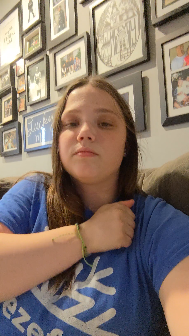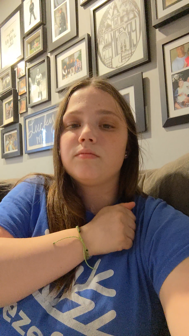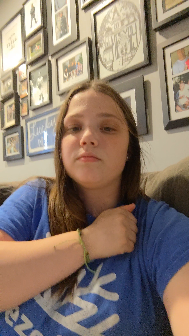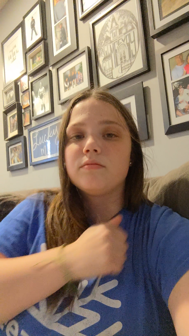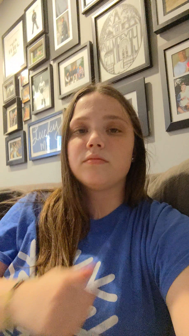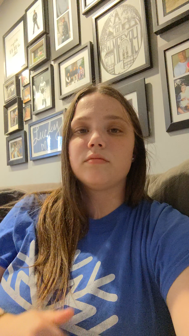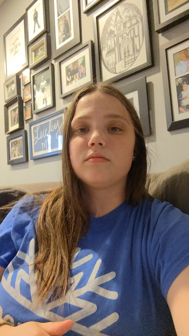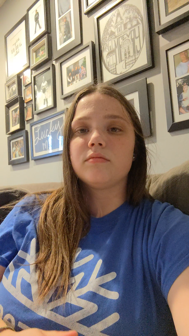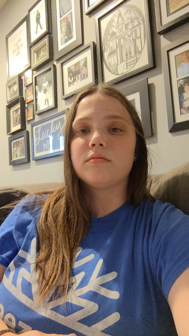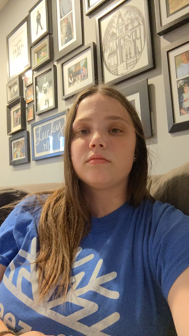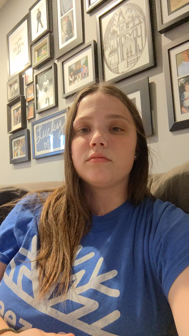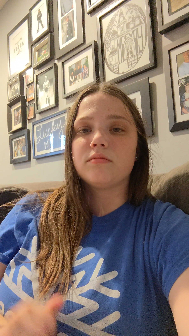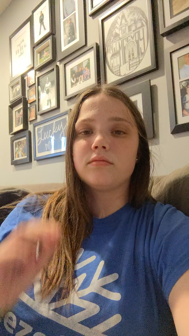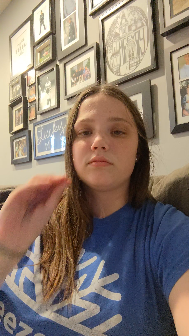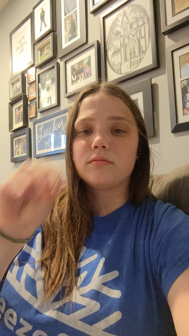put